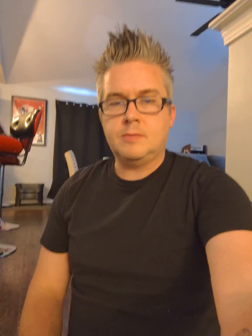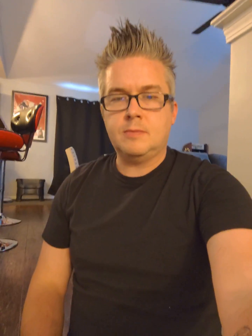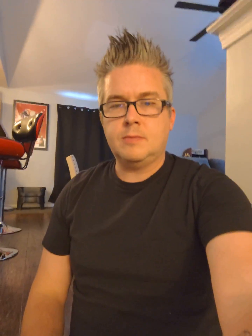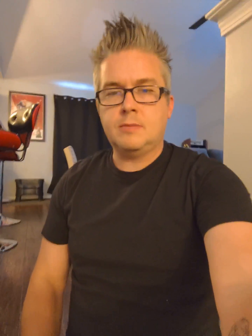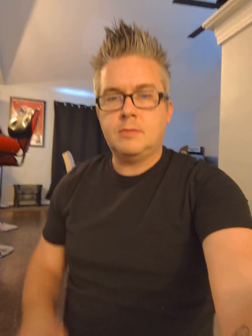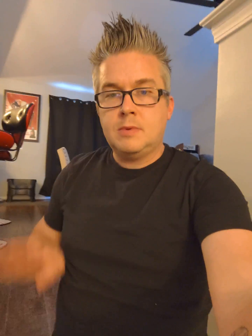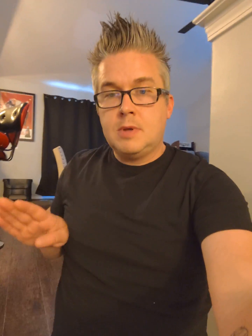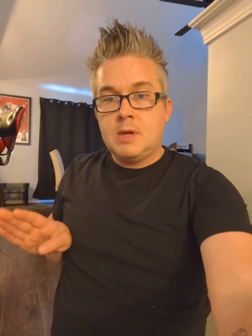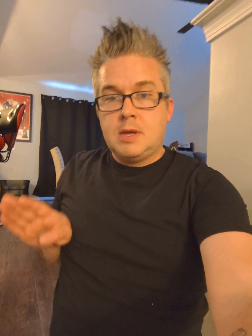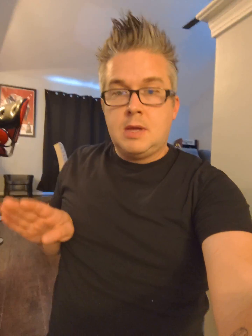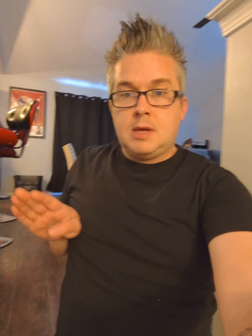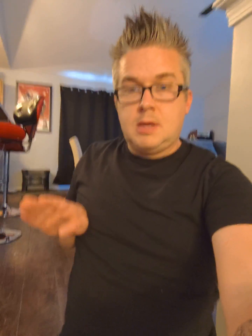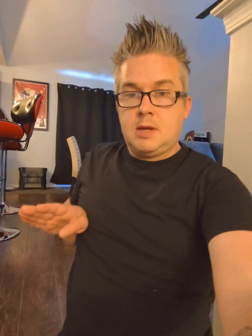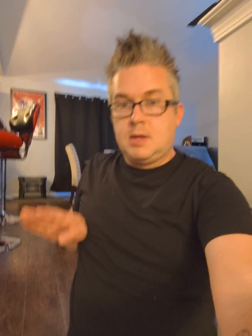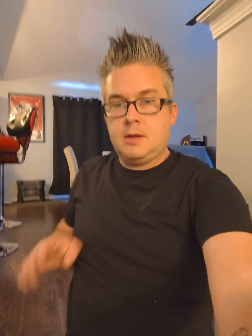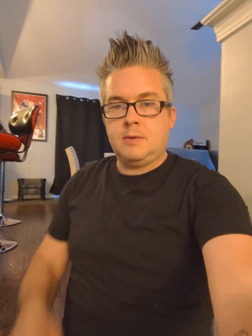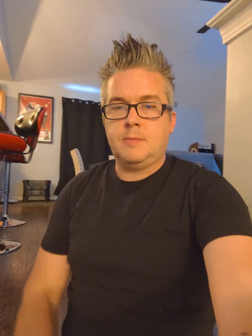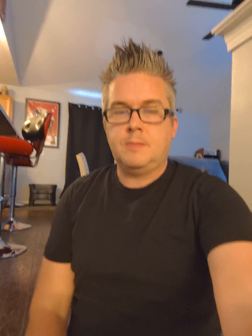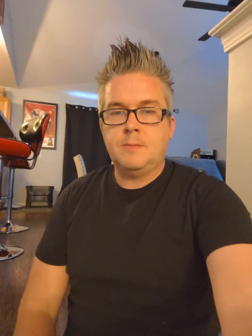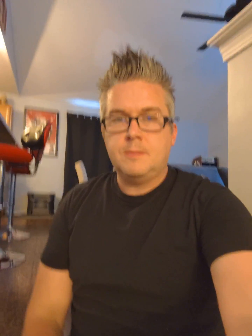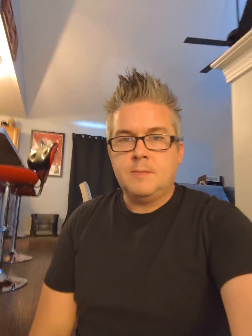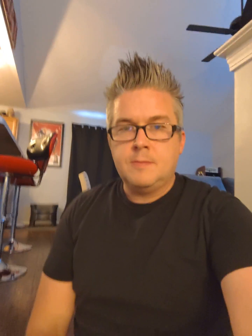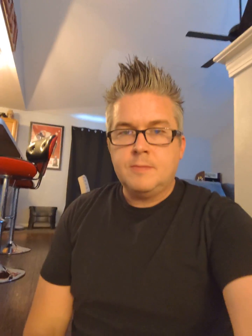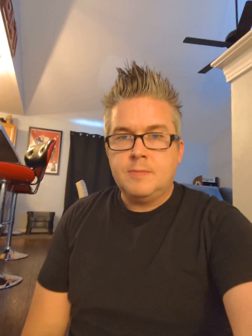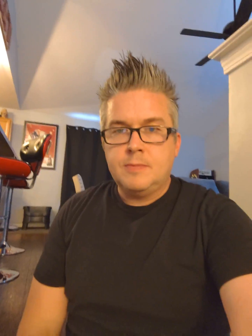penguin